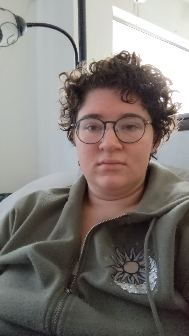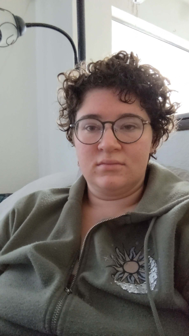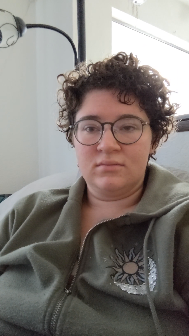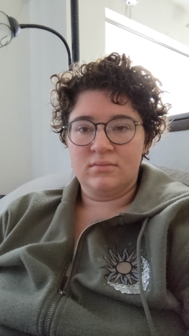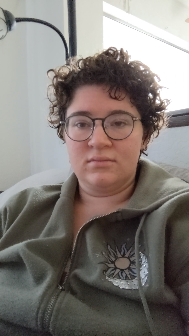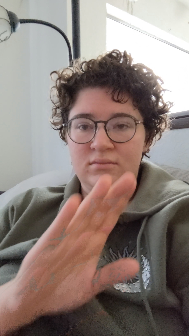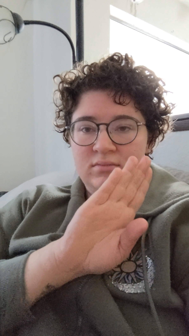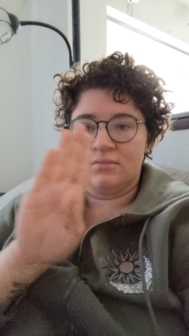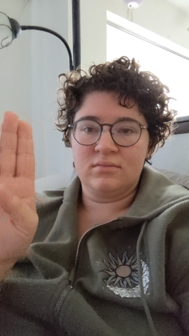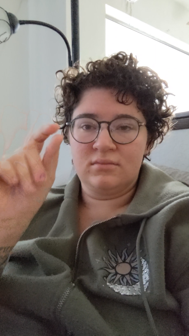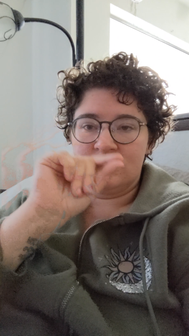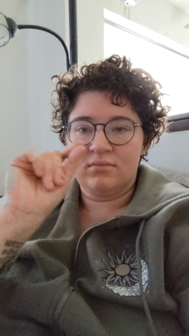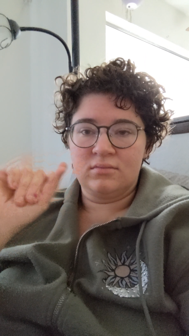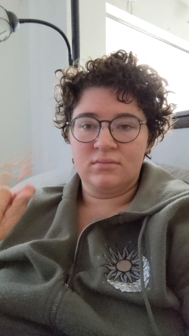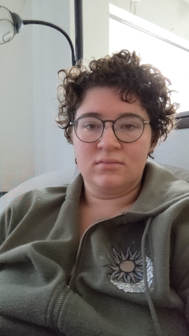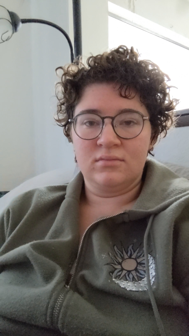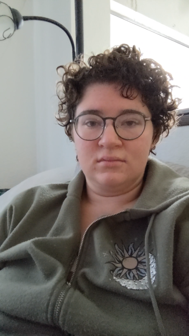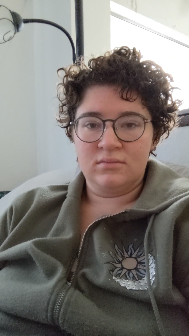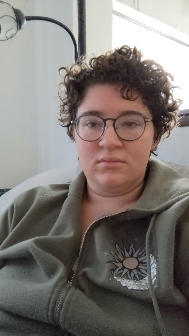chalk